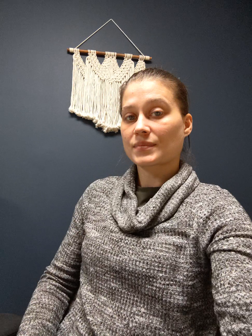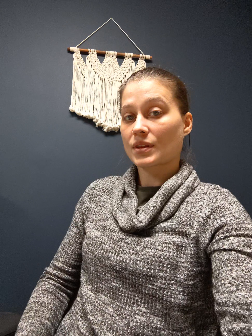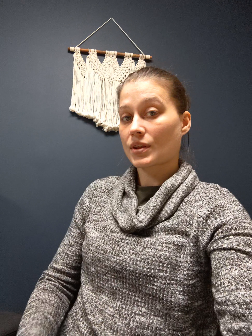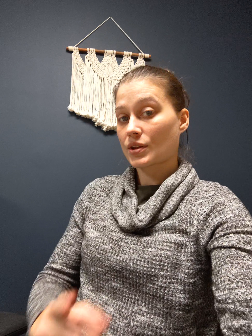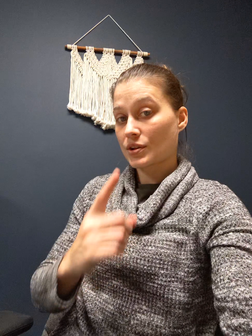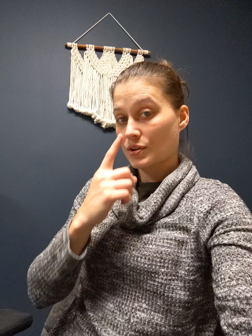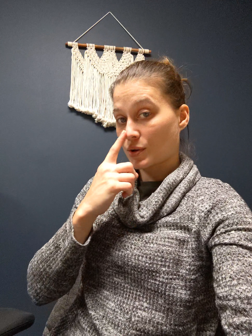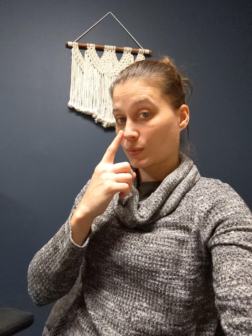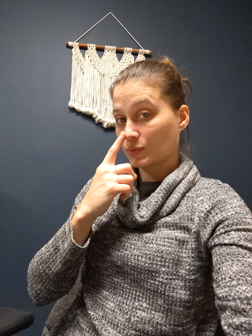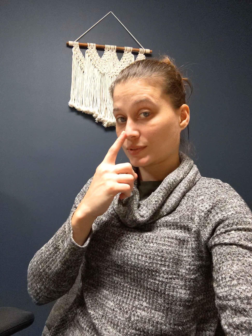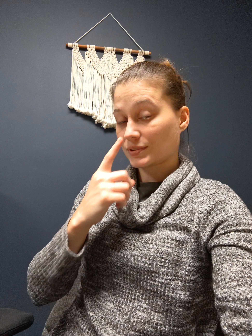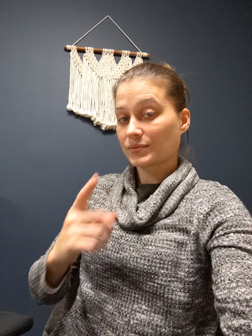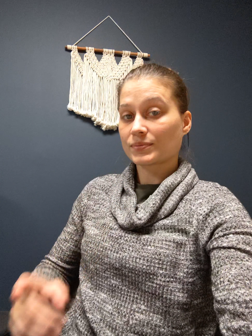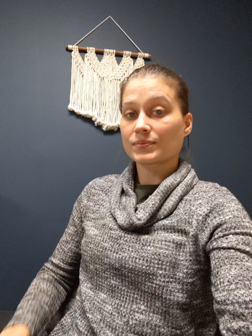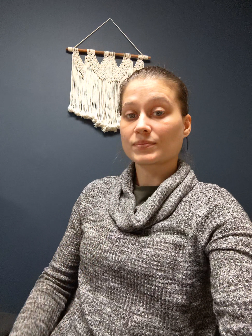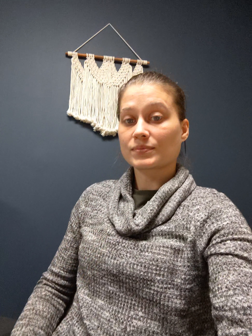nose